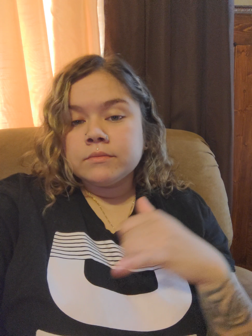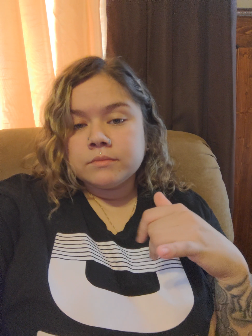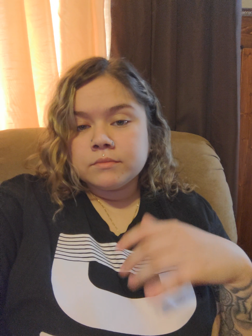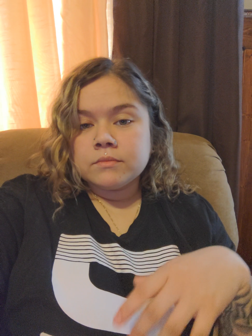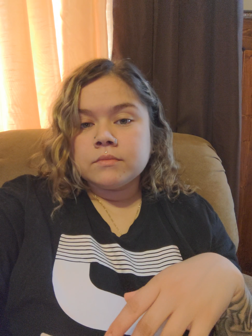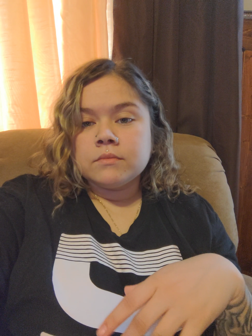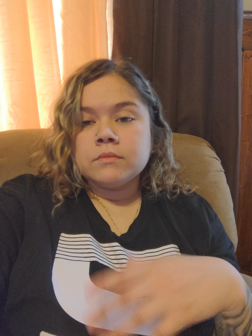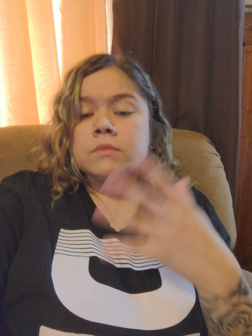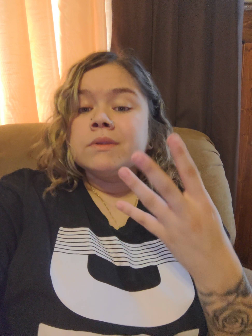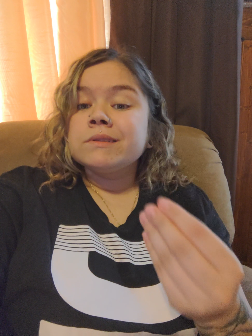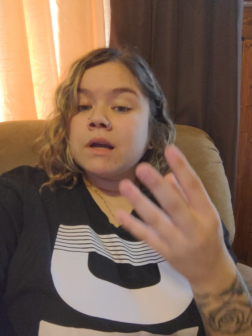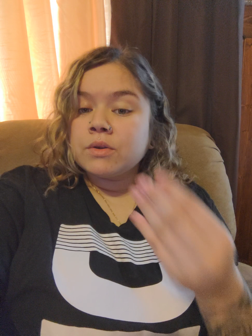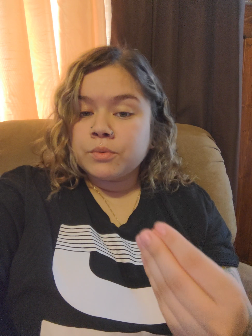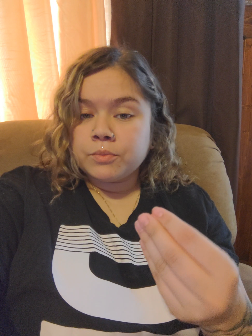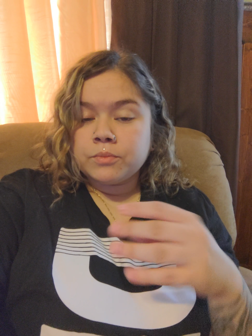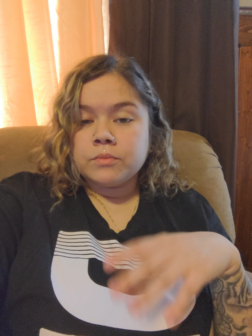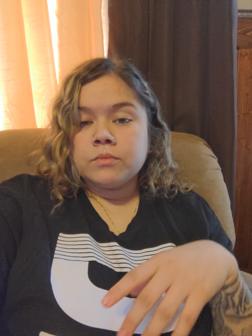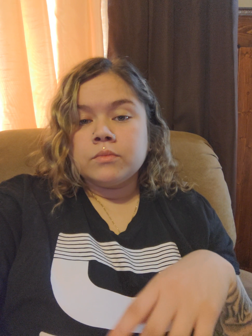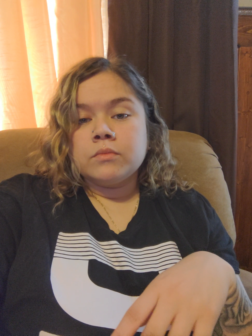gentle